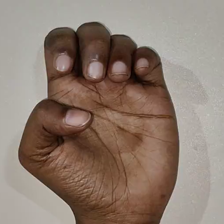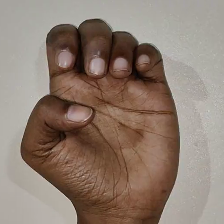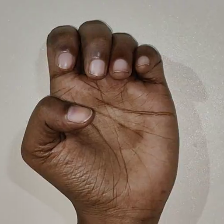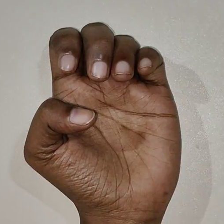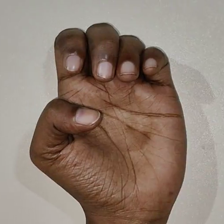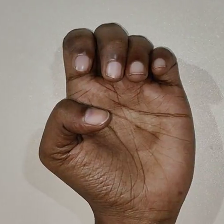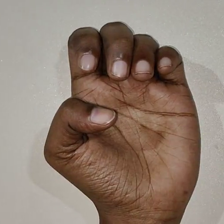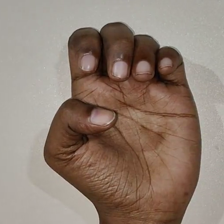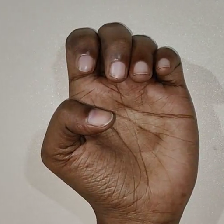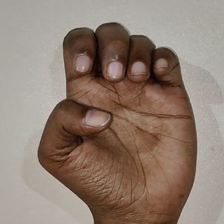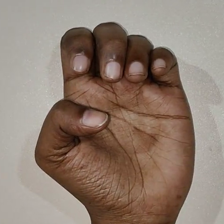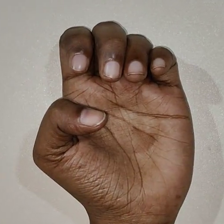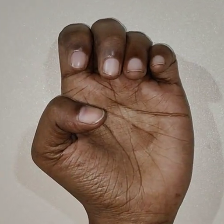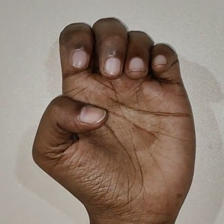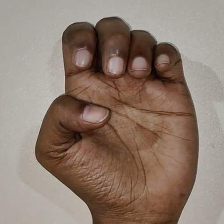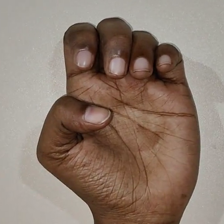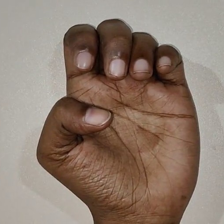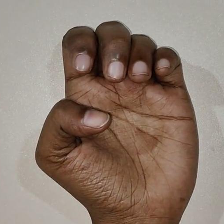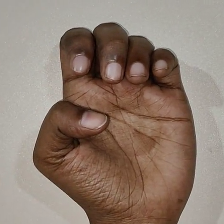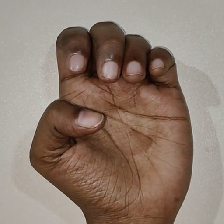ഇ